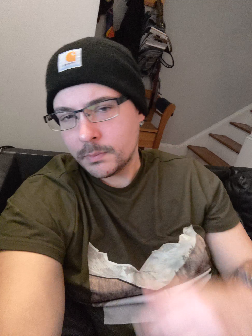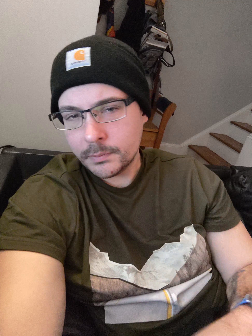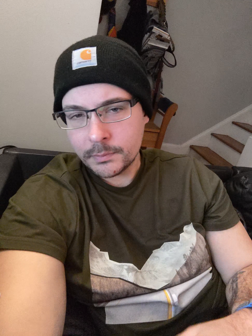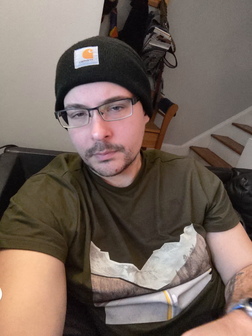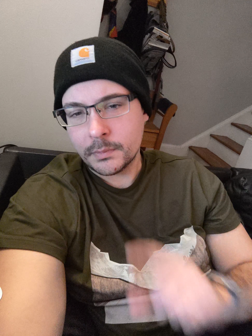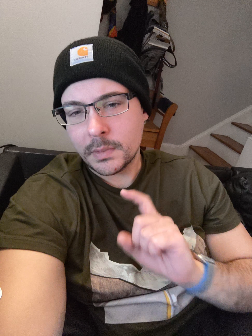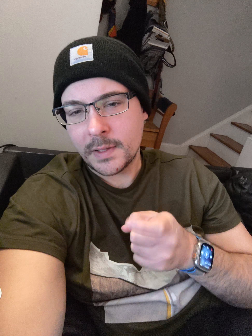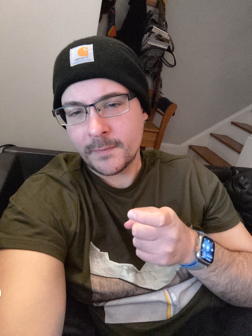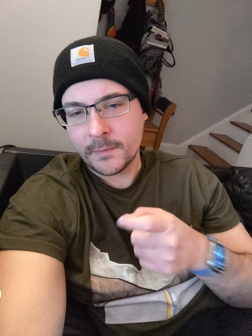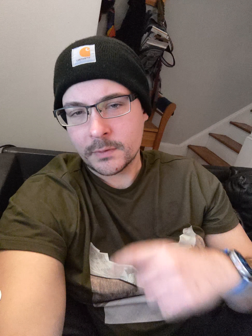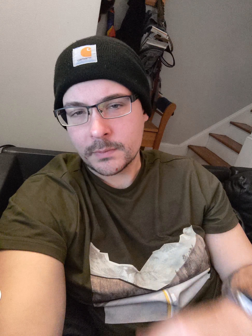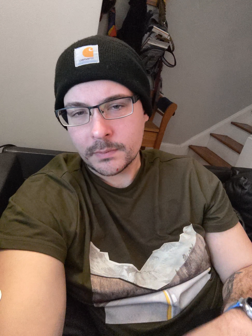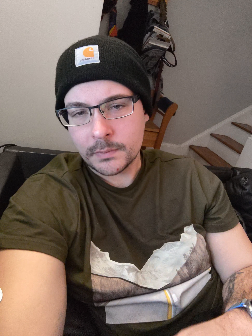gift